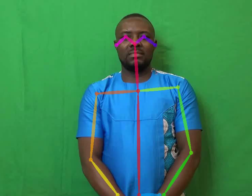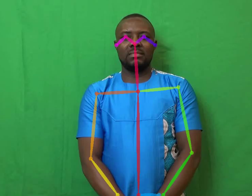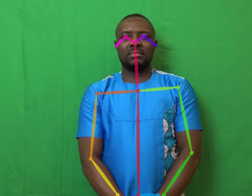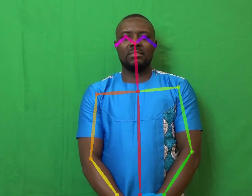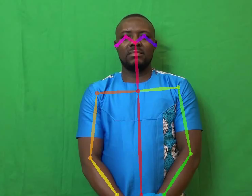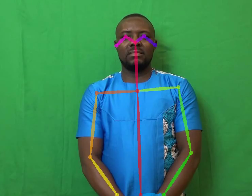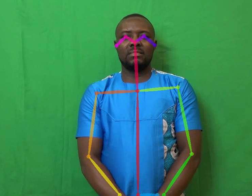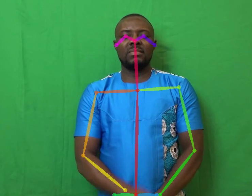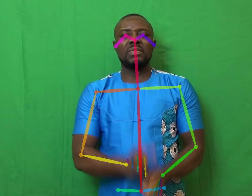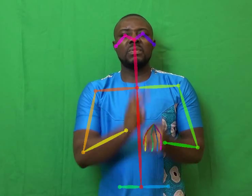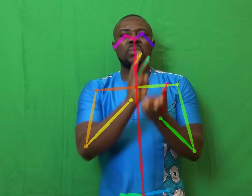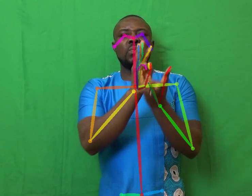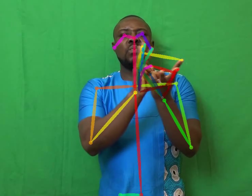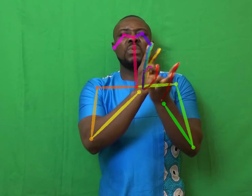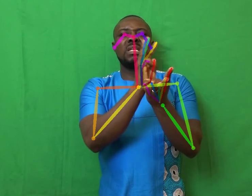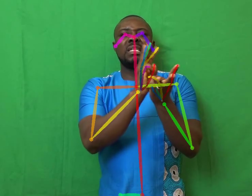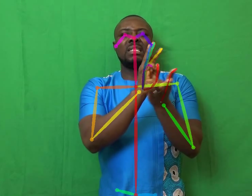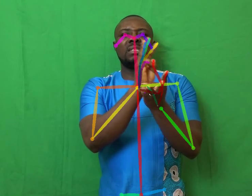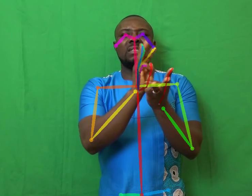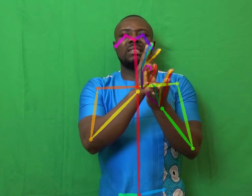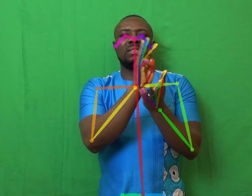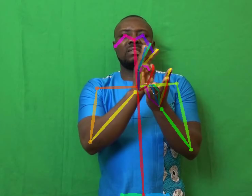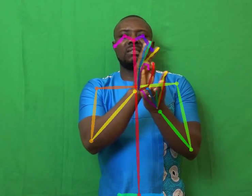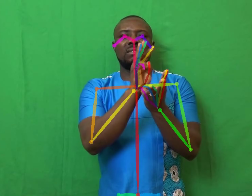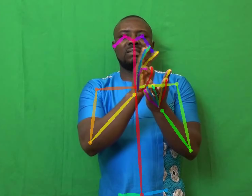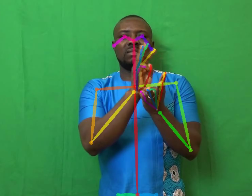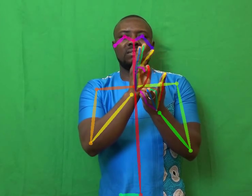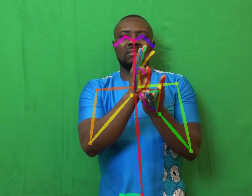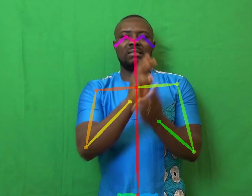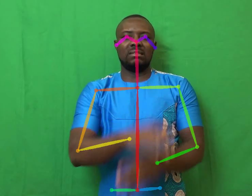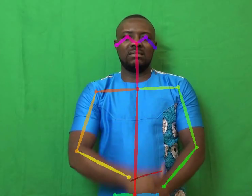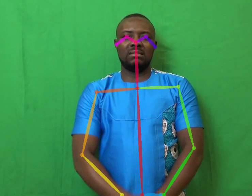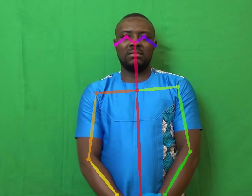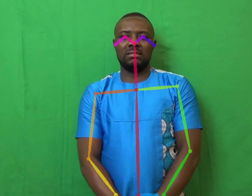wheat